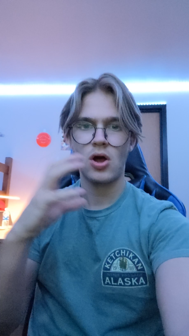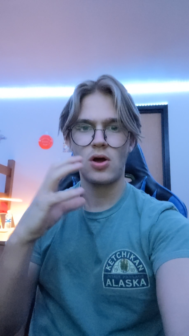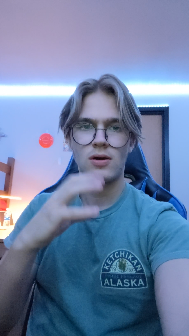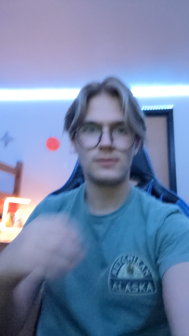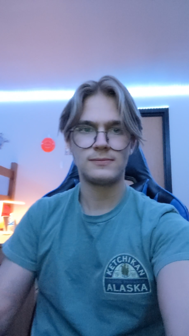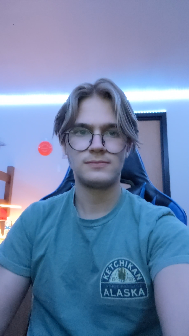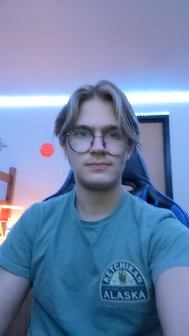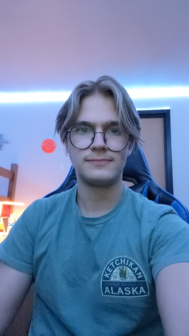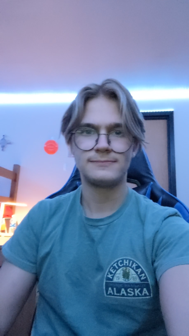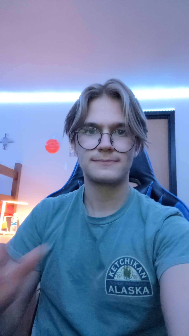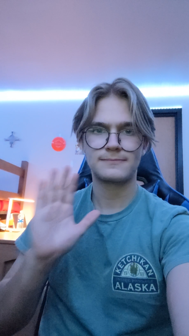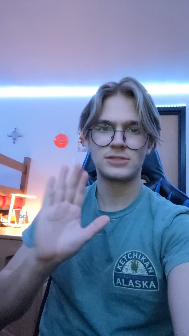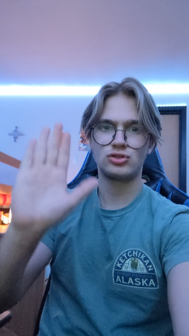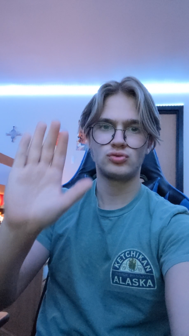push